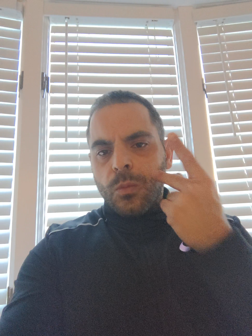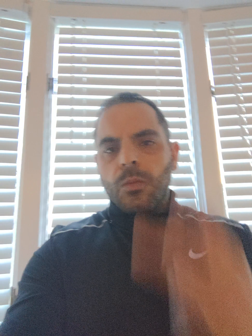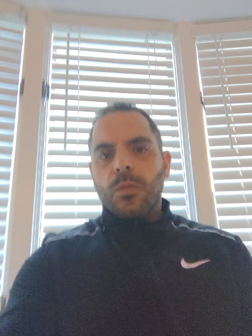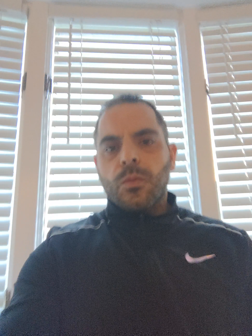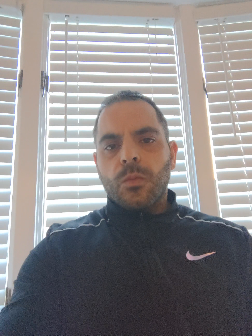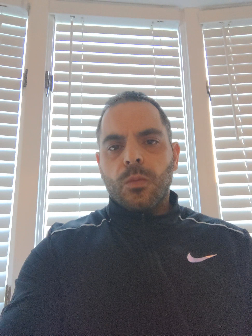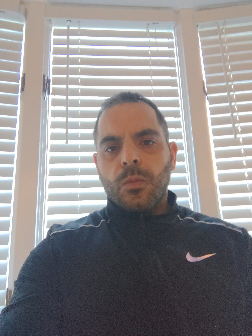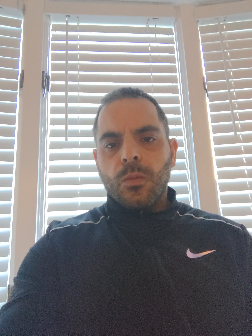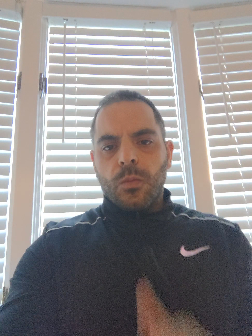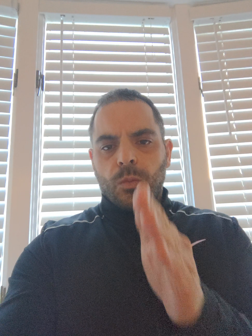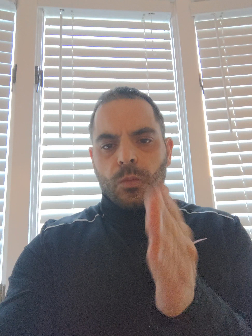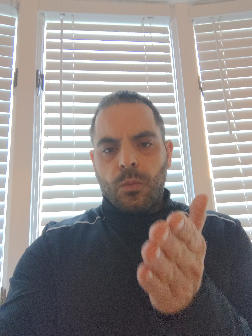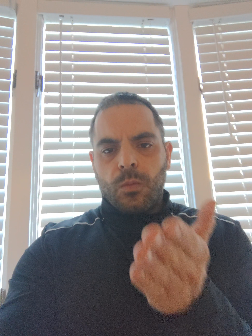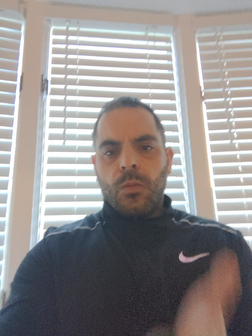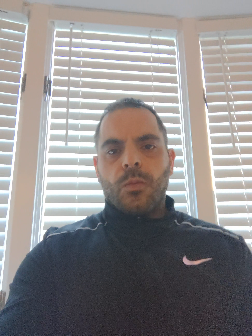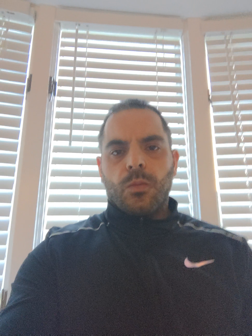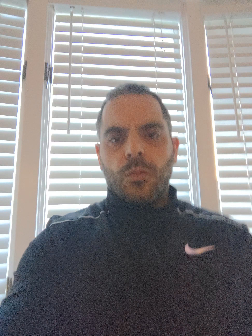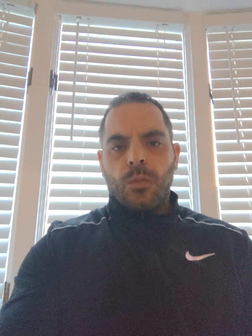book